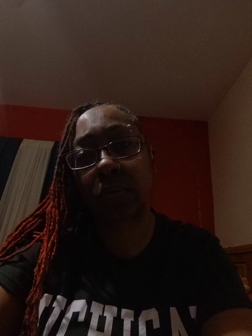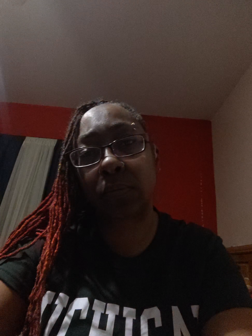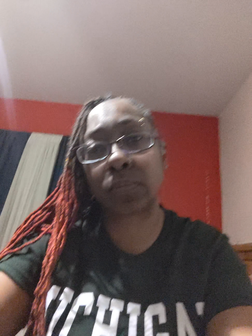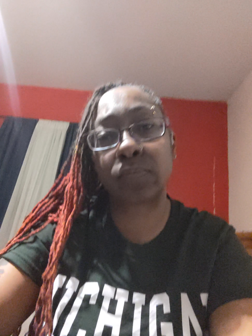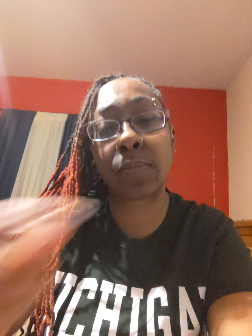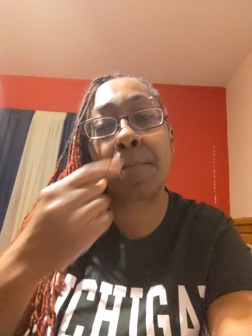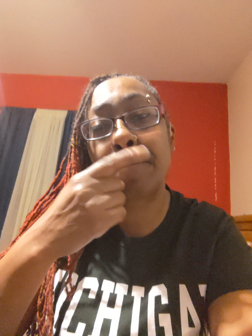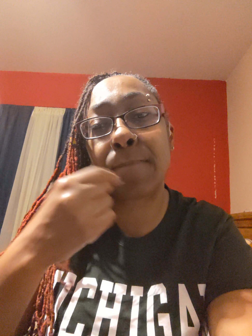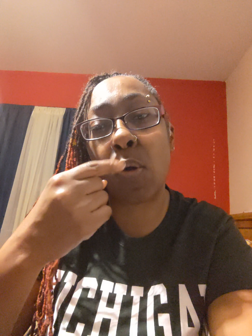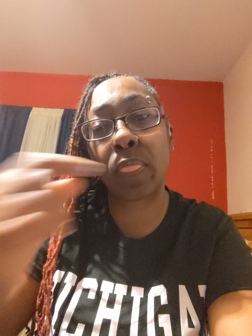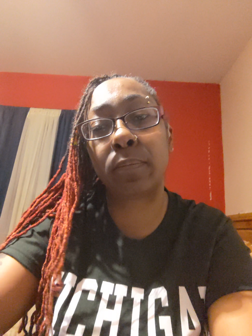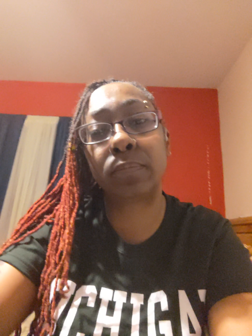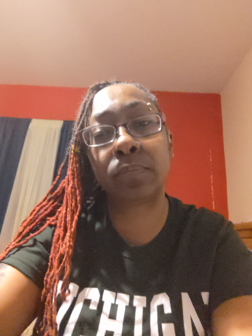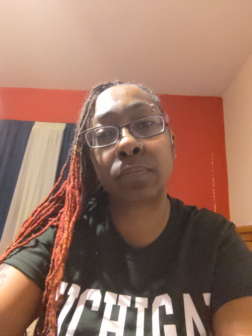mouth